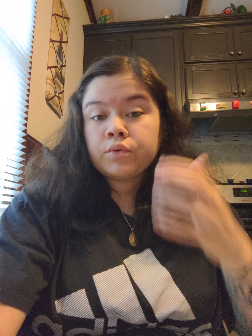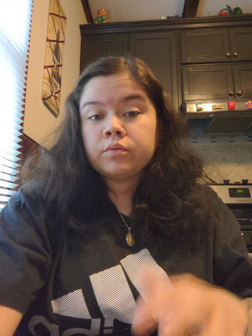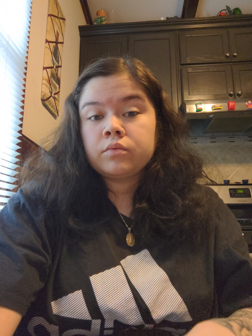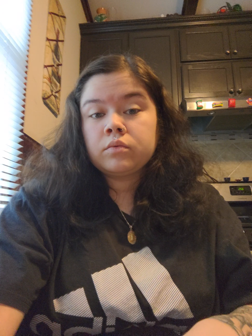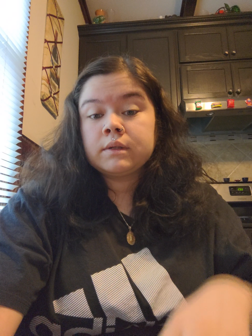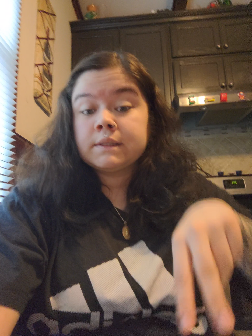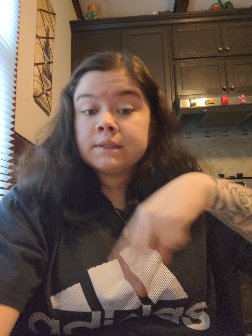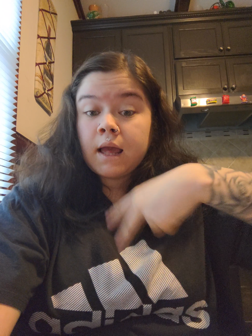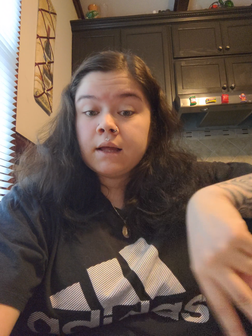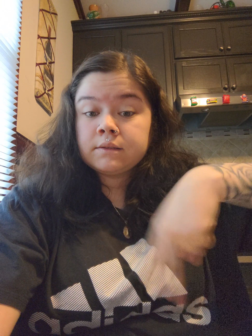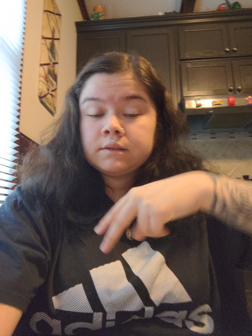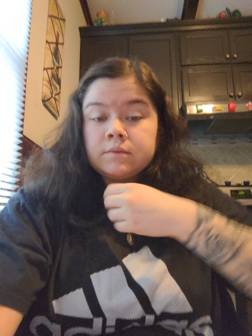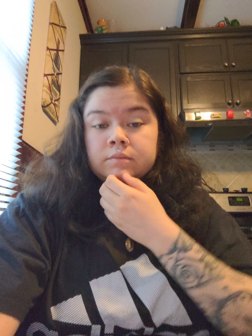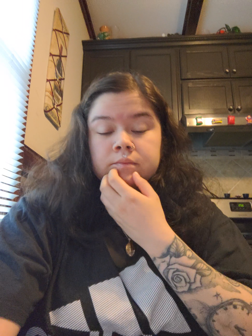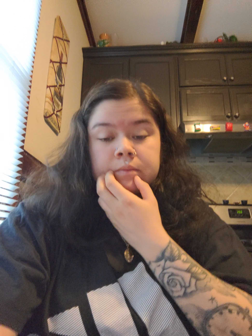dance